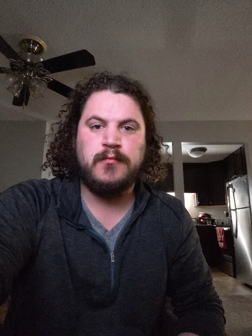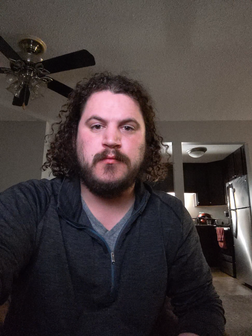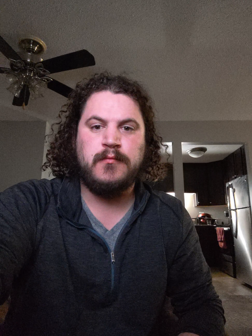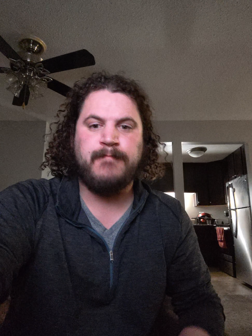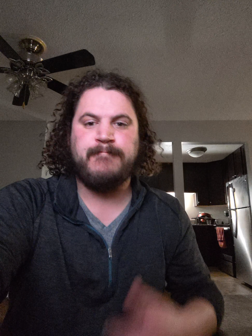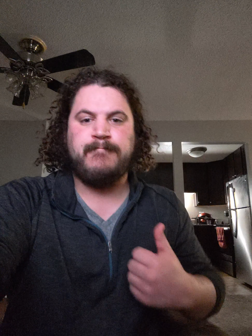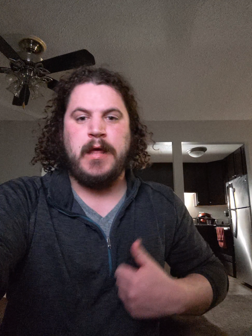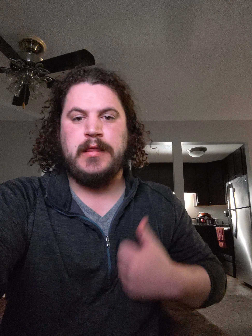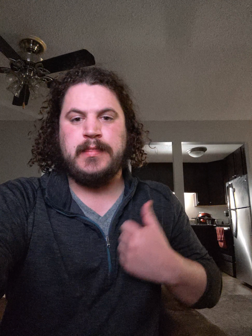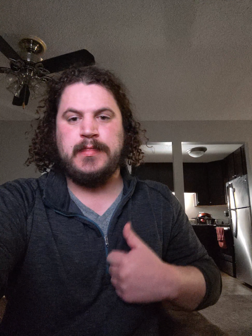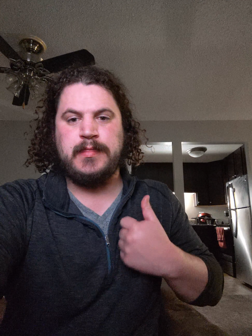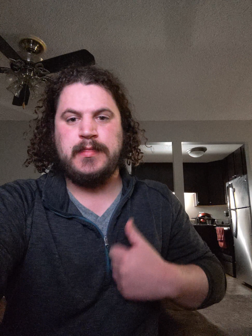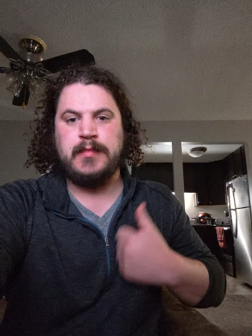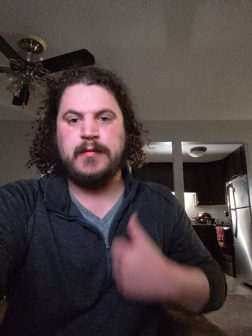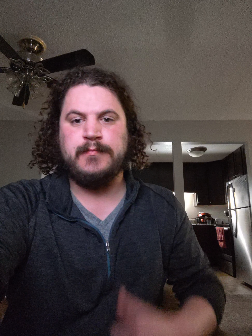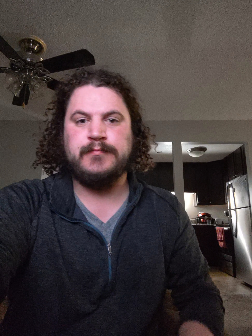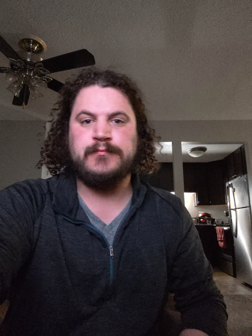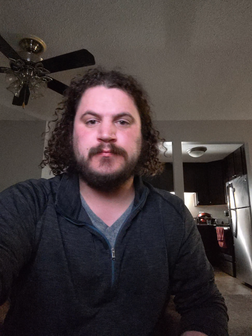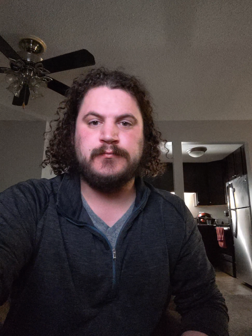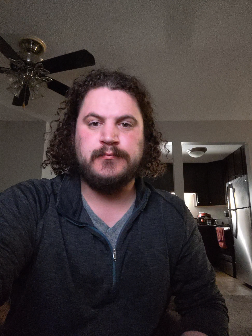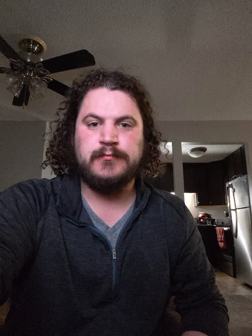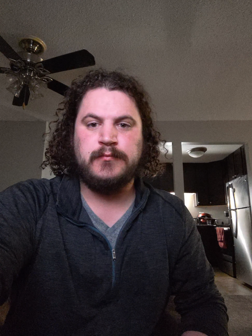bath